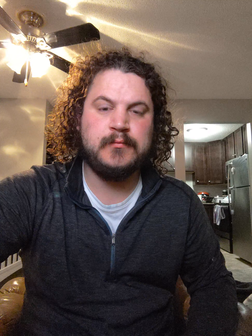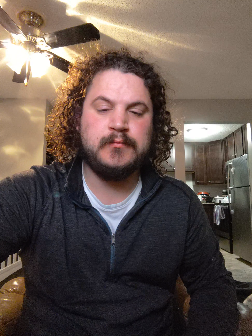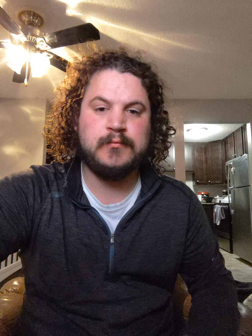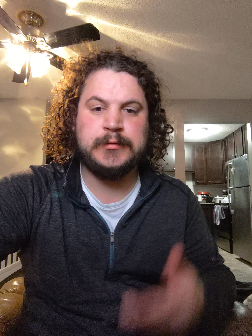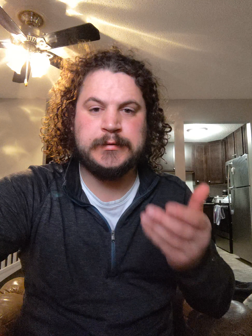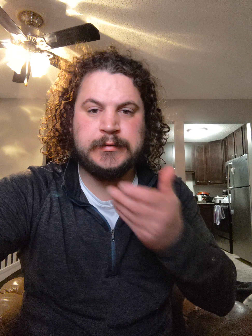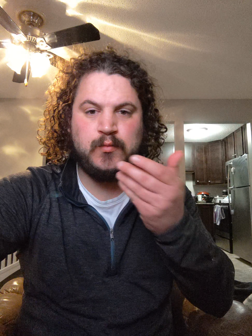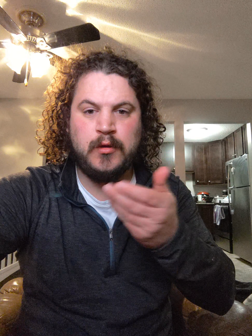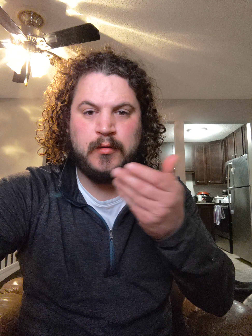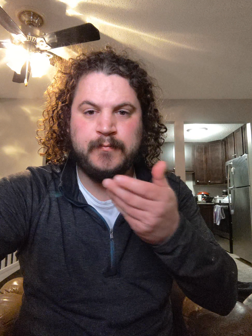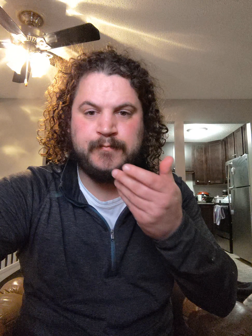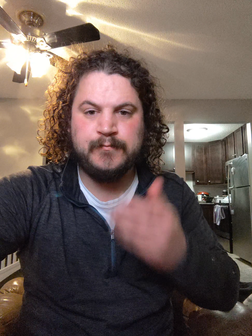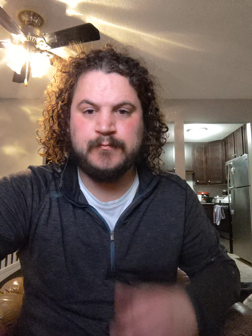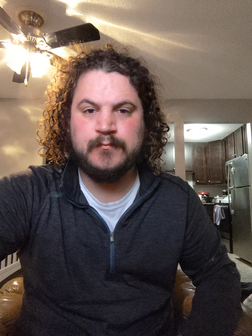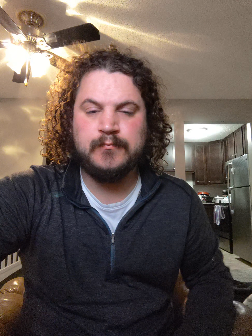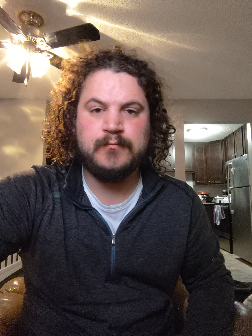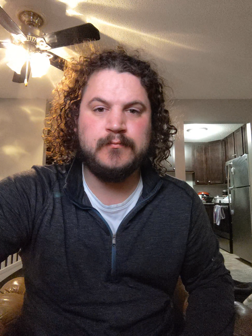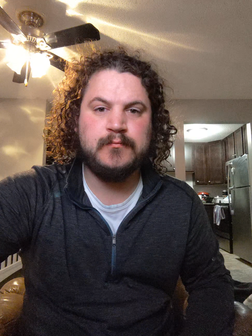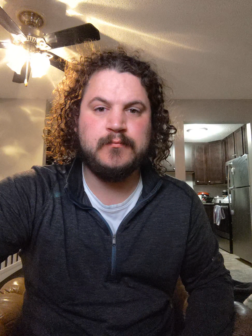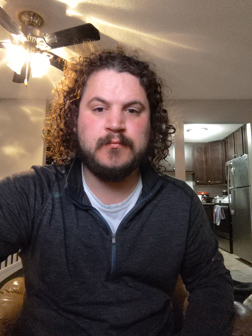cereal